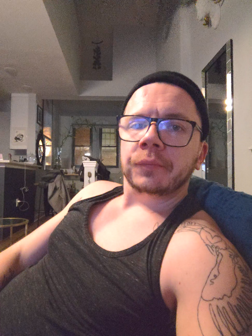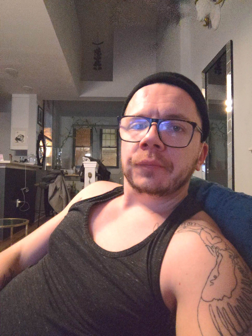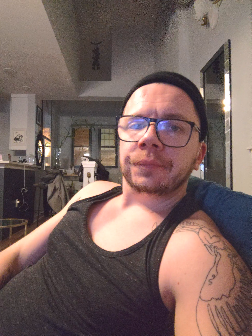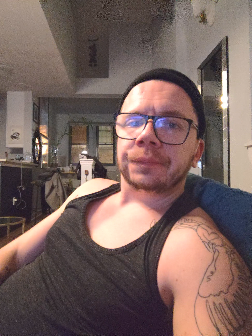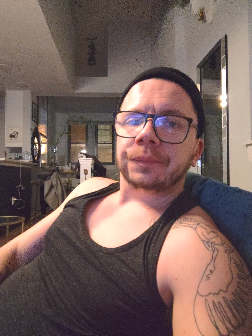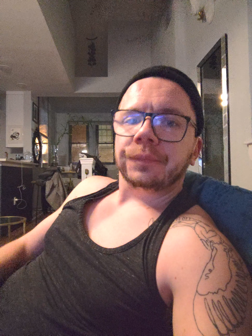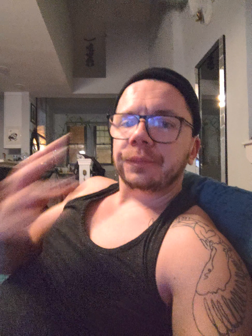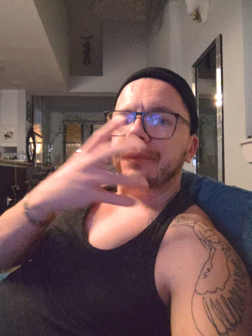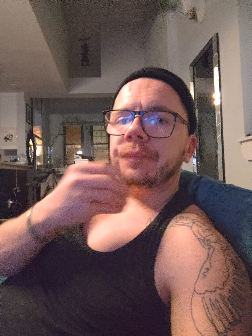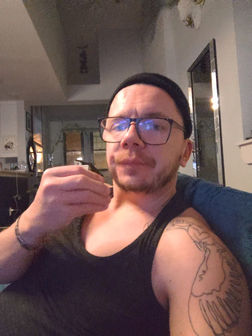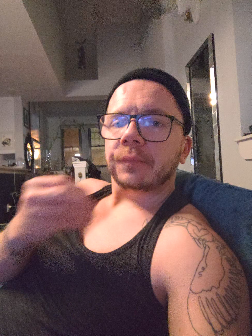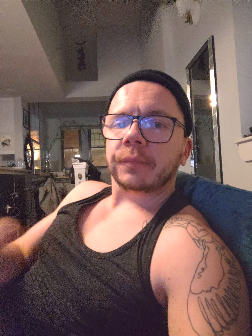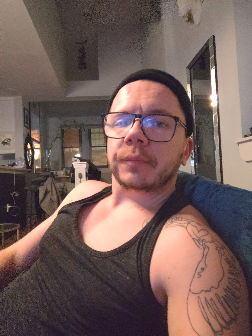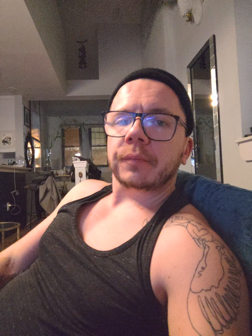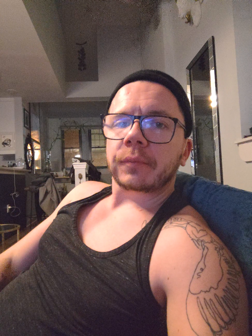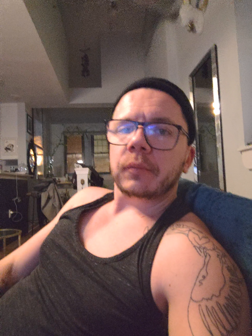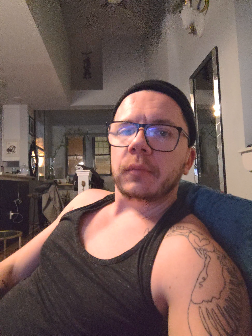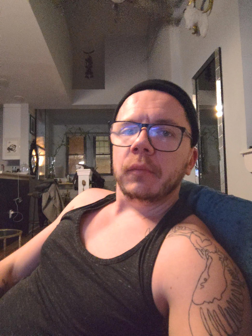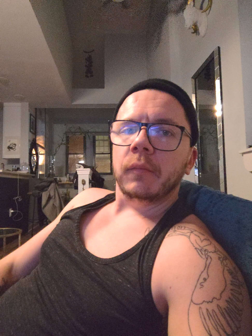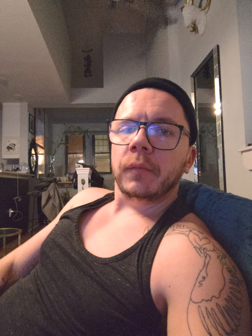pretty